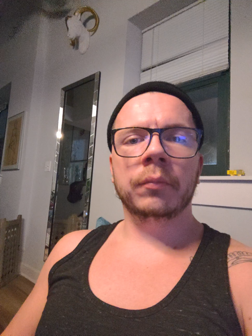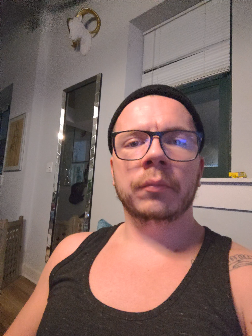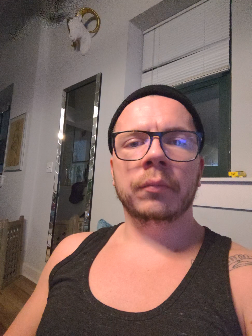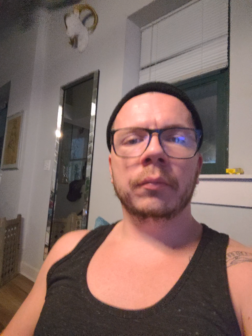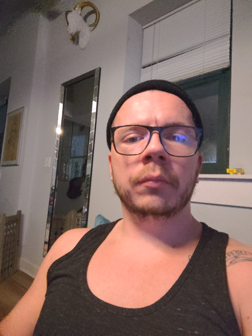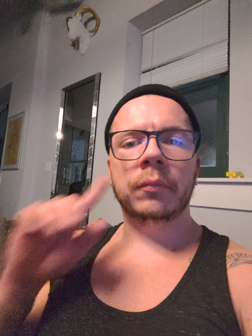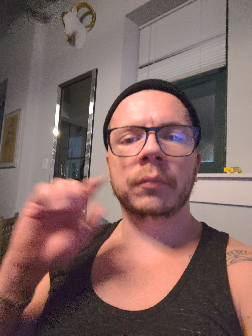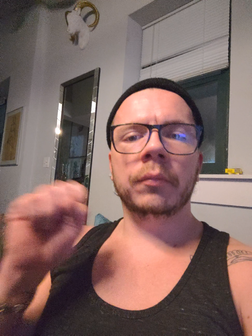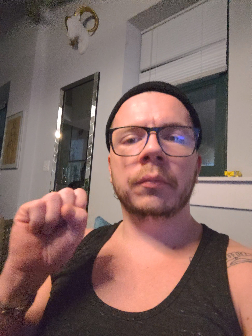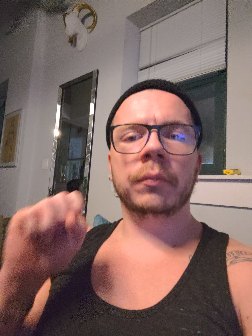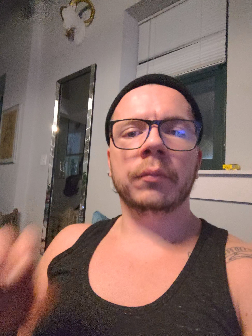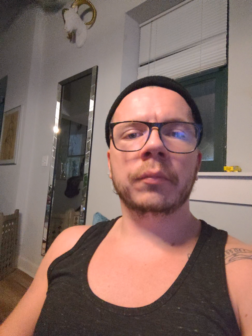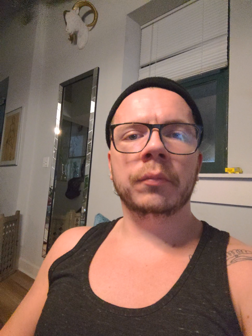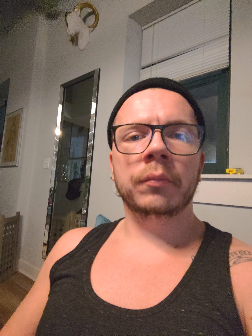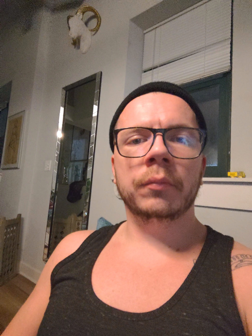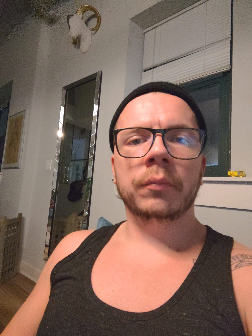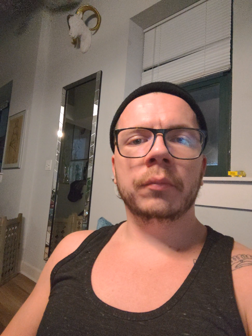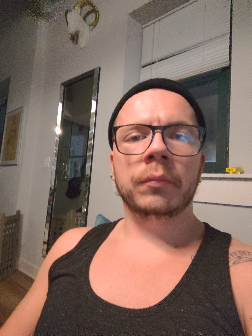loud